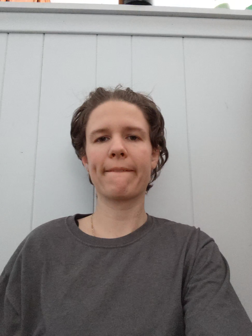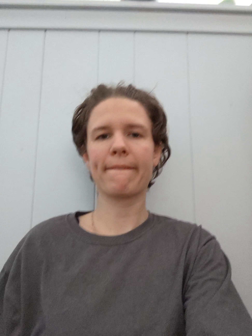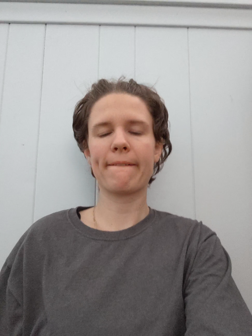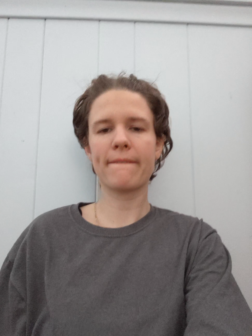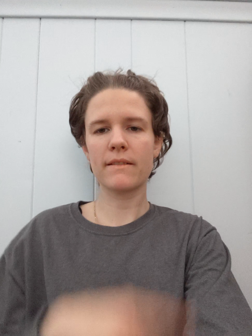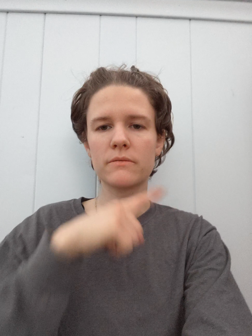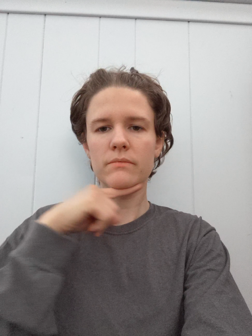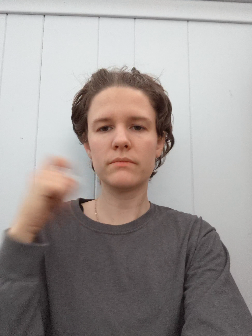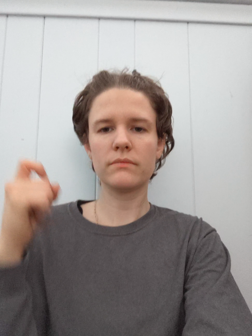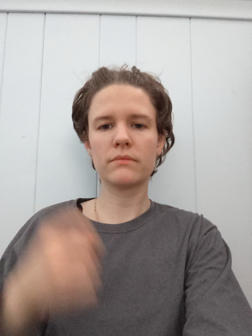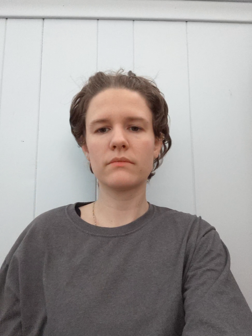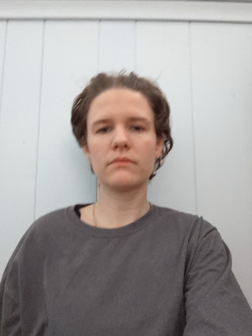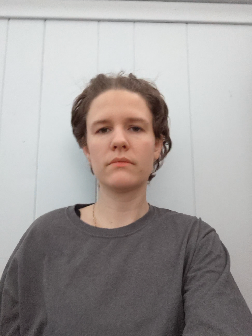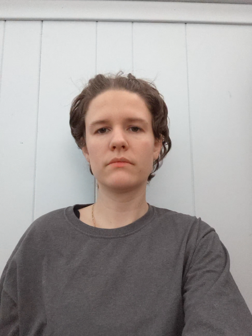dry